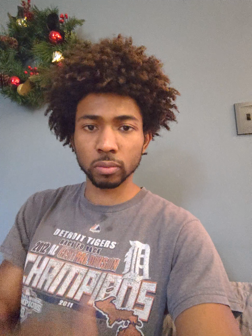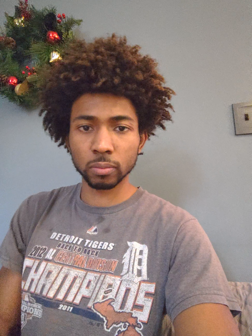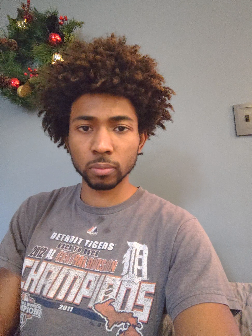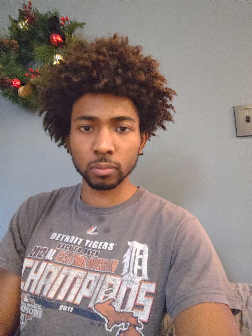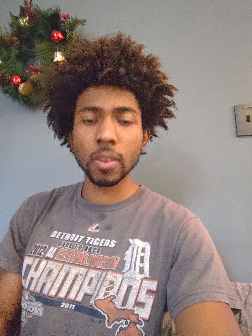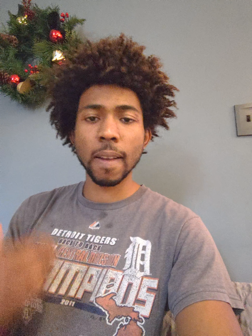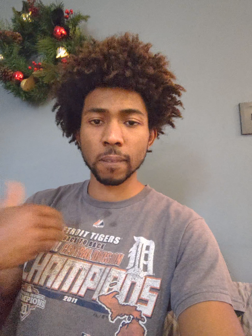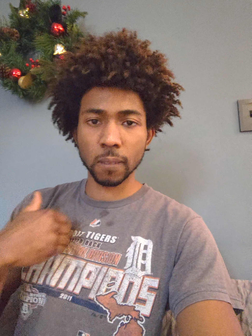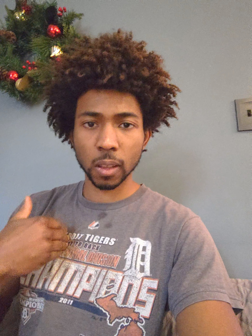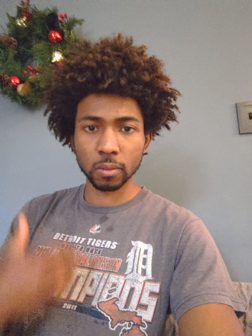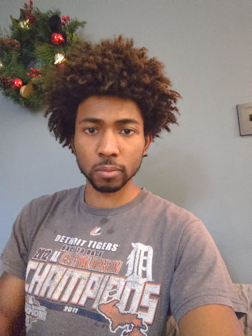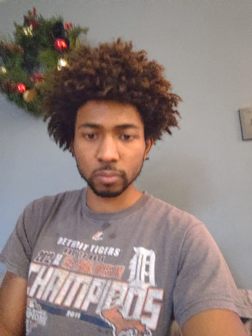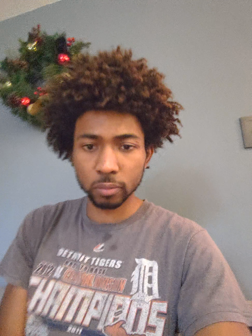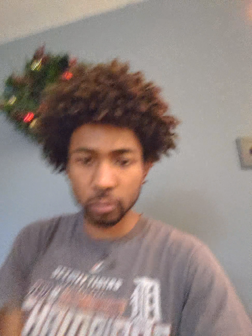have to